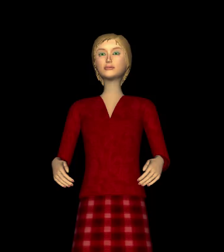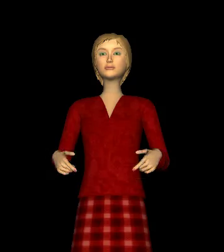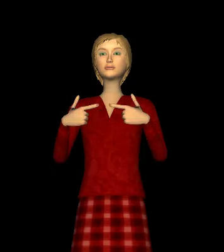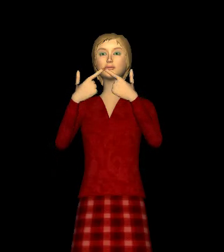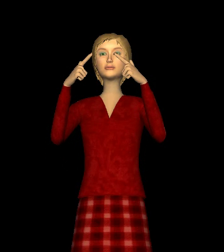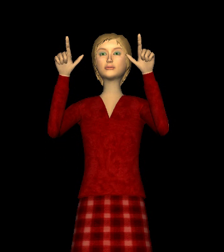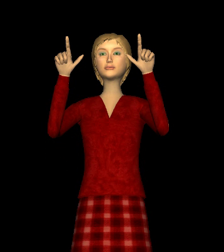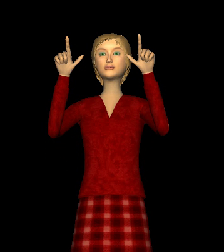حر